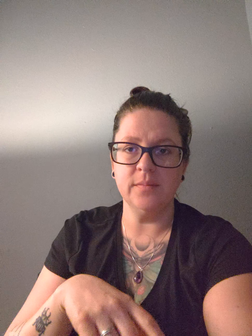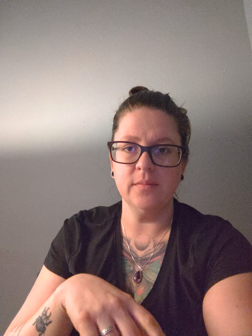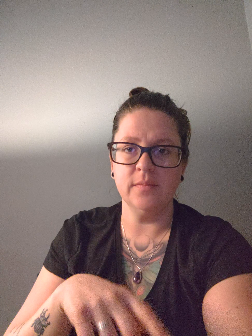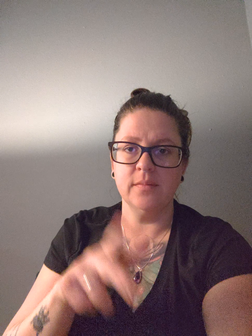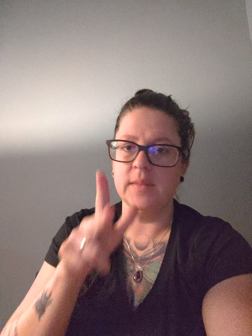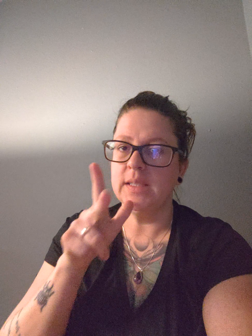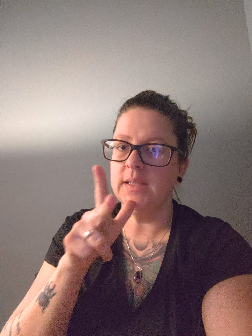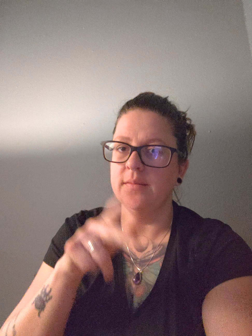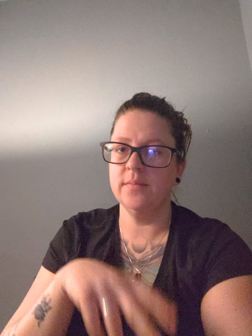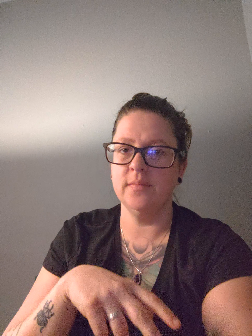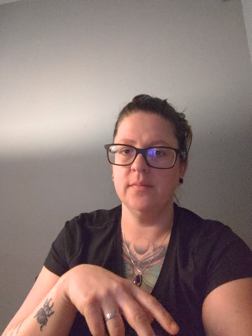hen